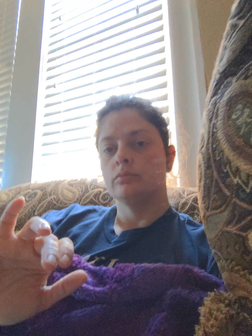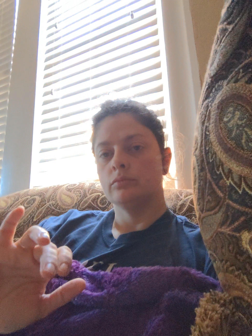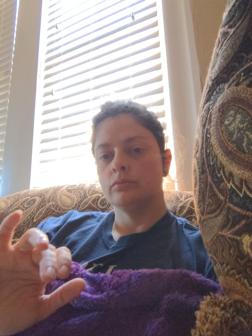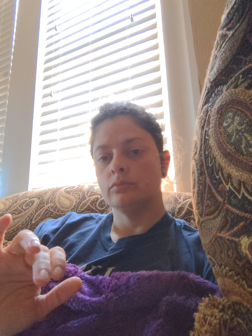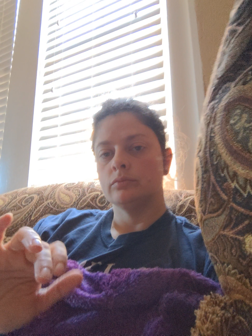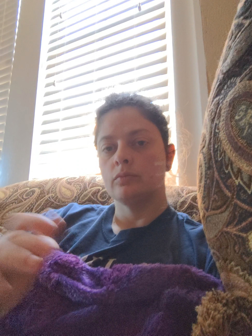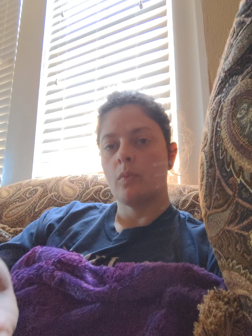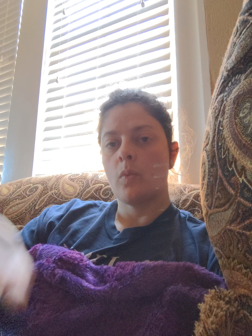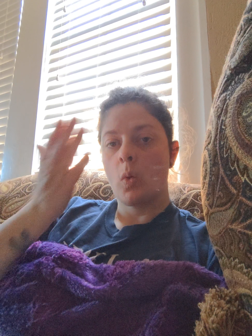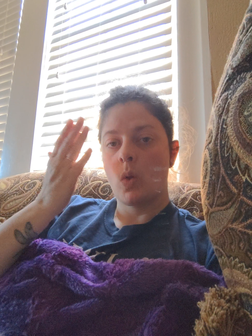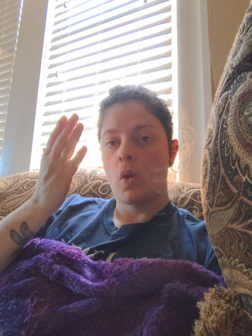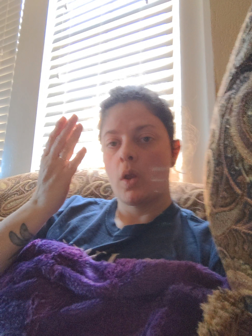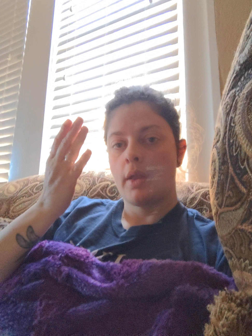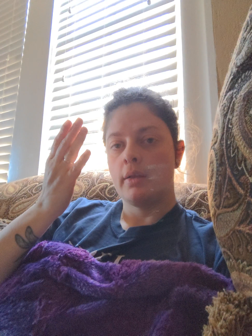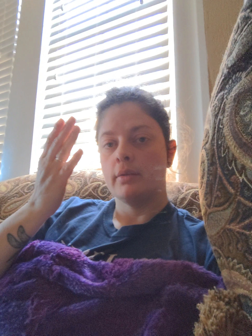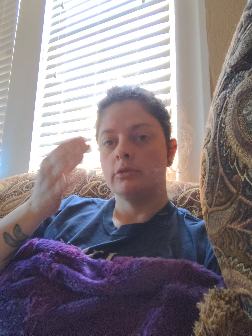morning